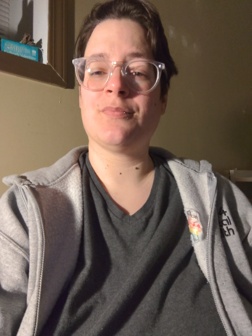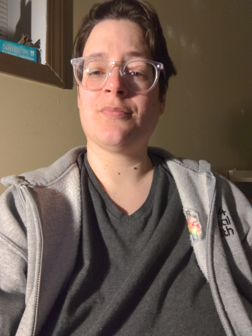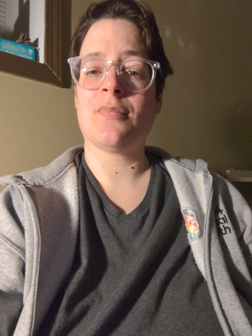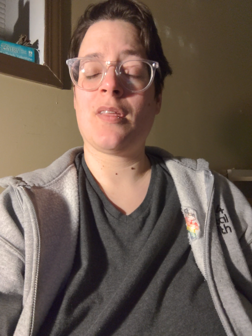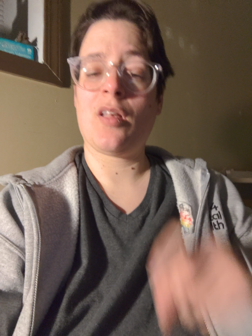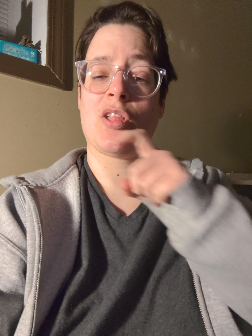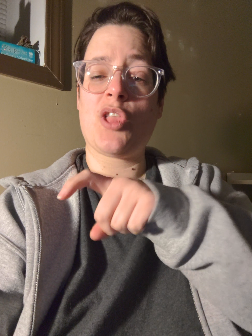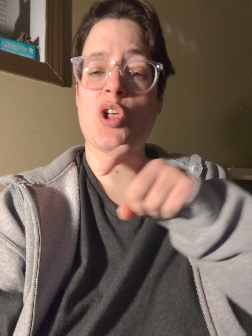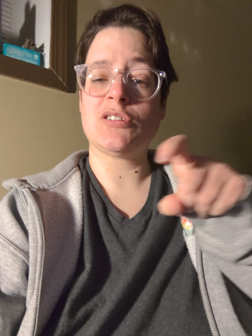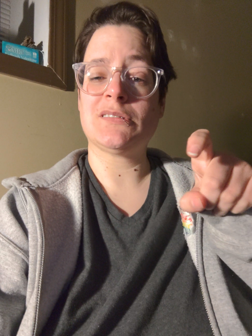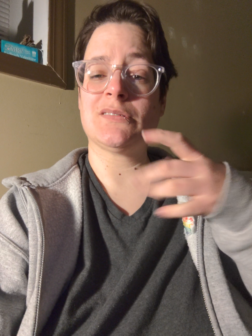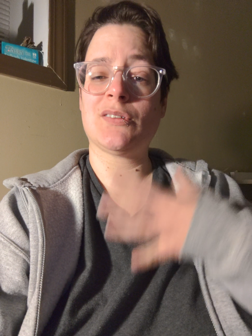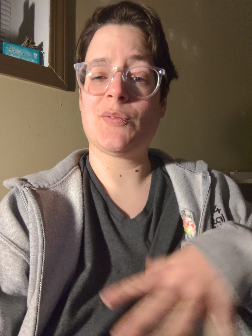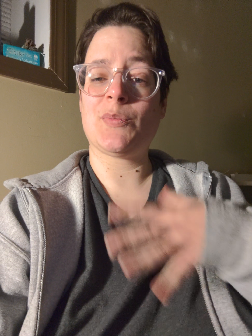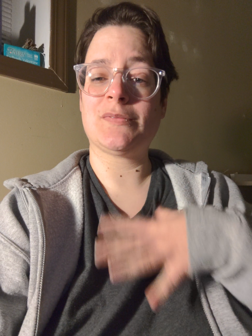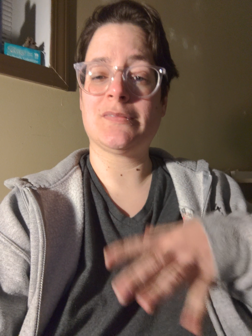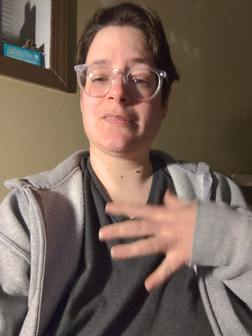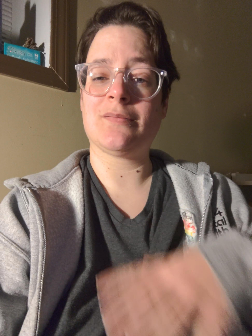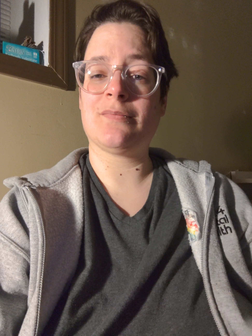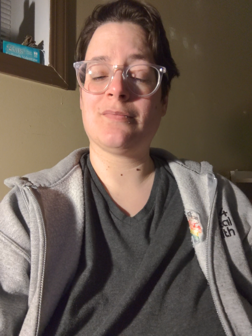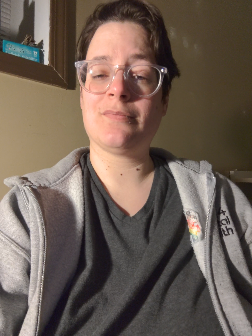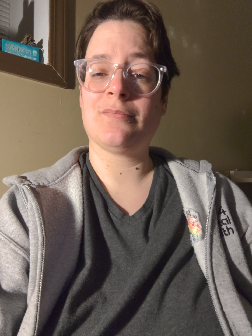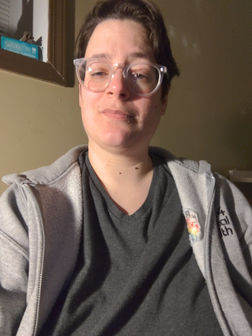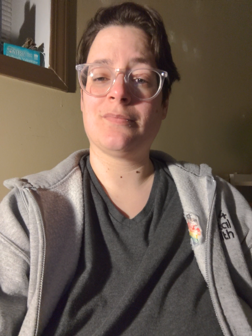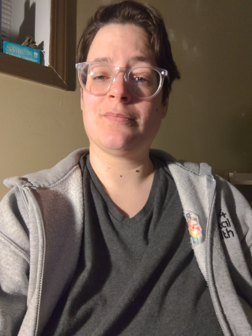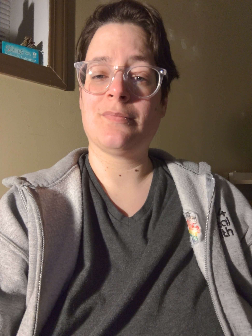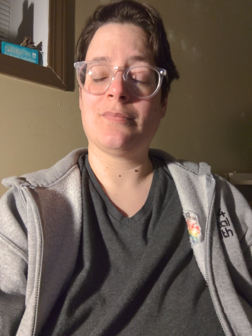closet